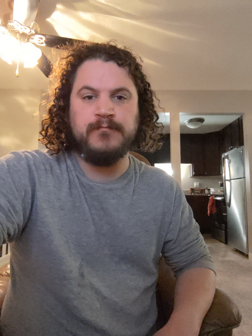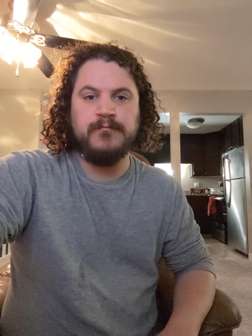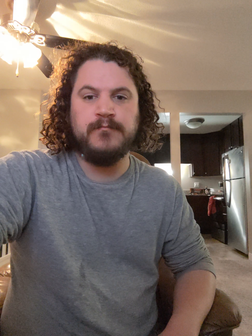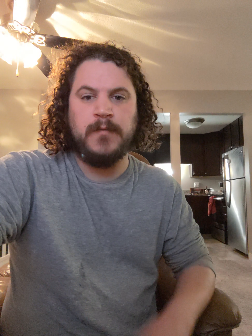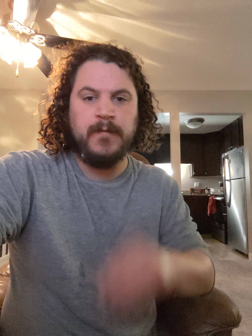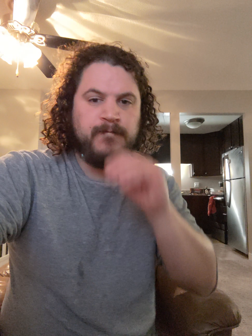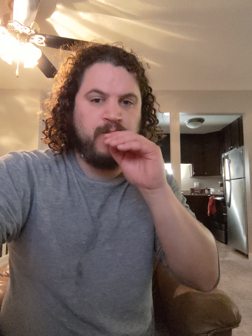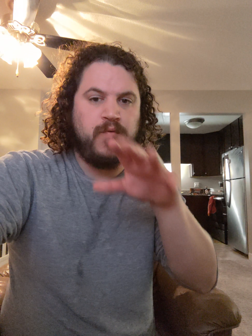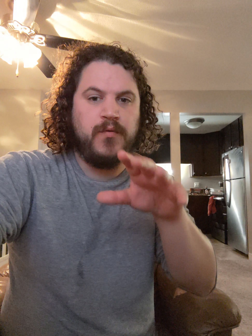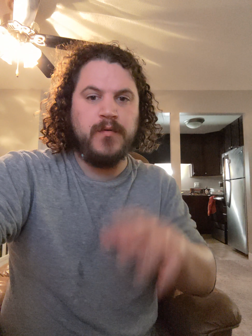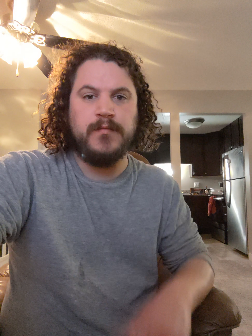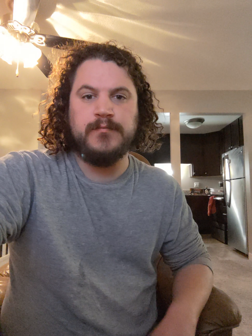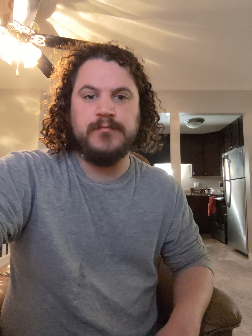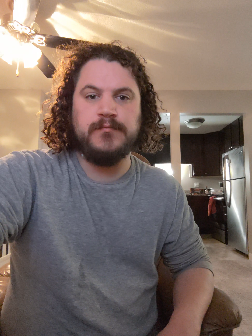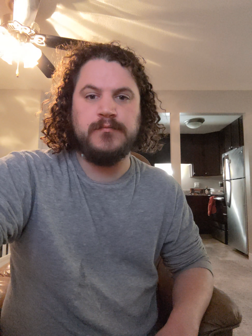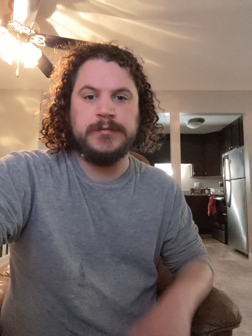blow